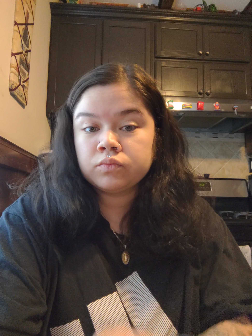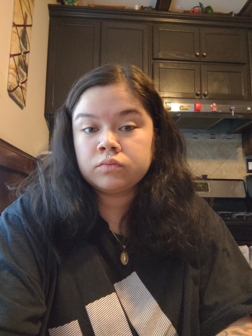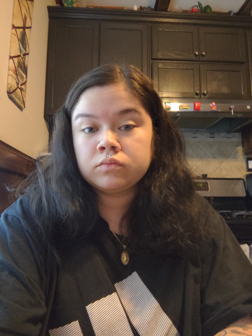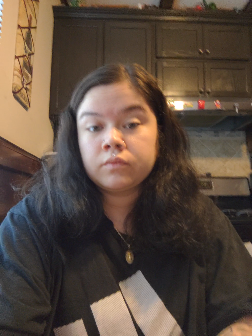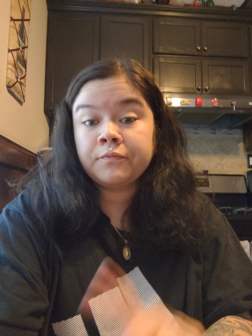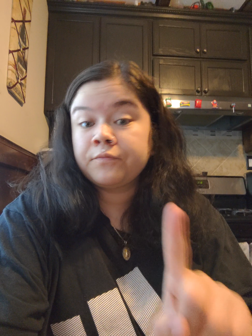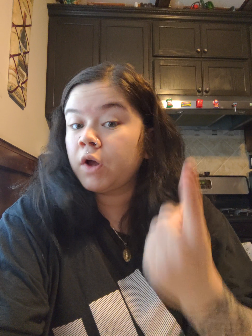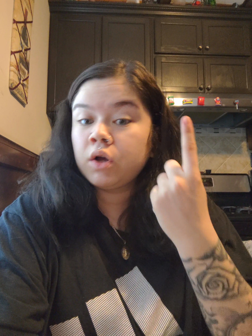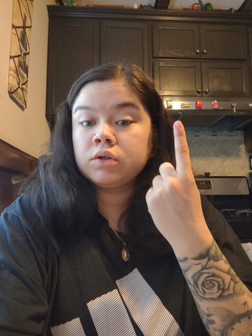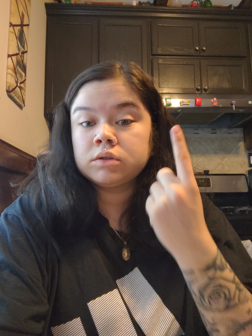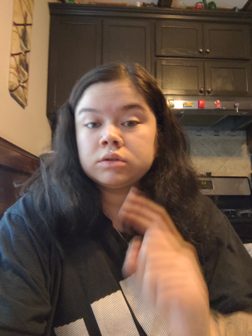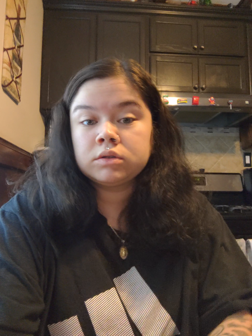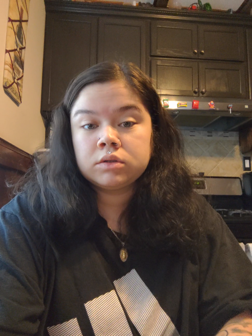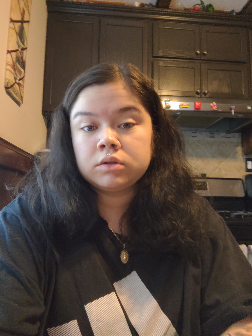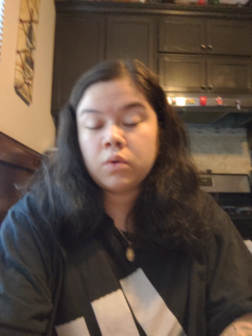first